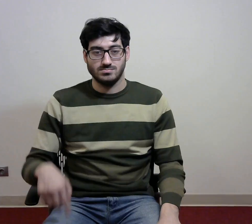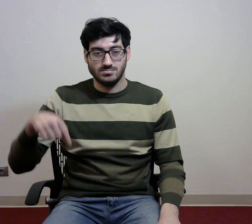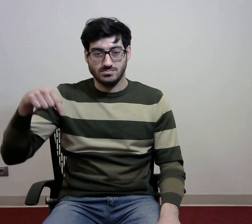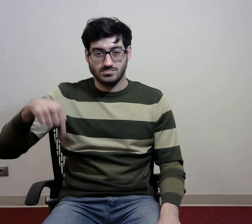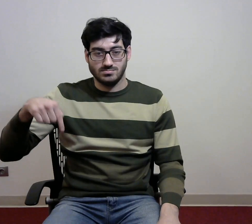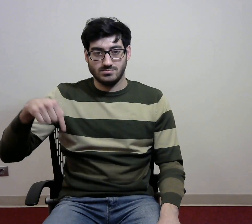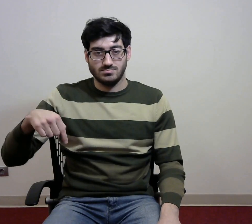burda